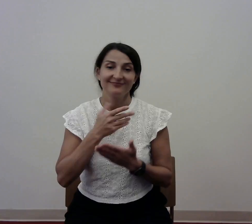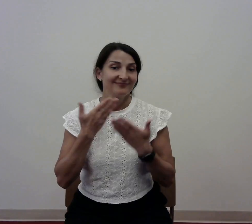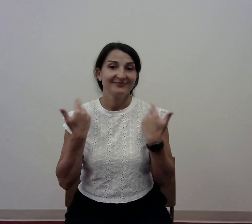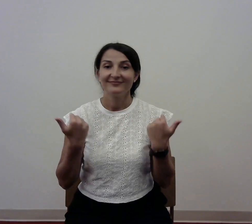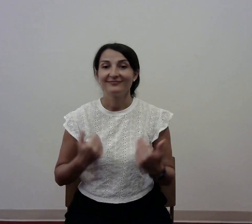yox